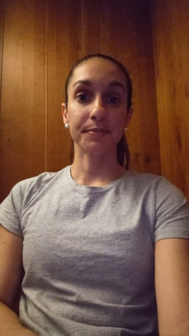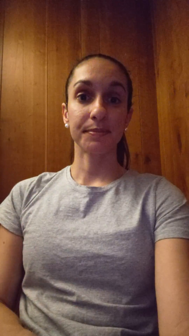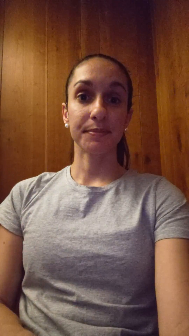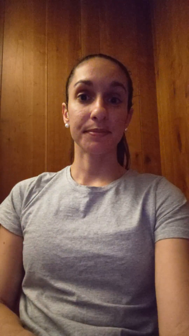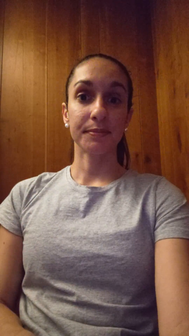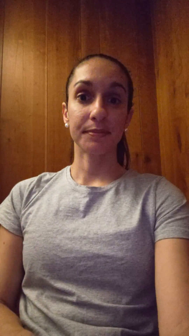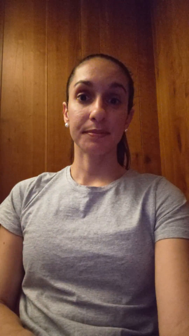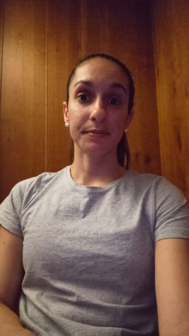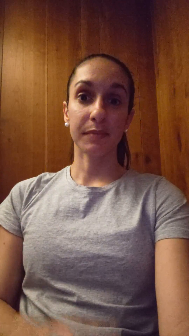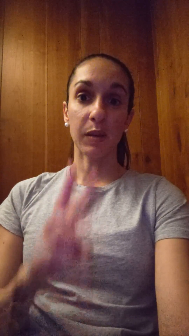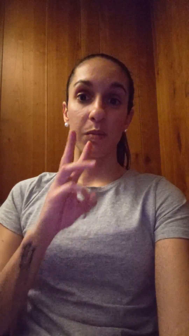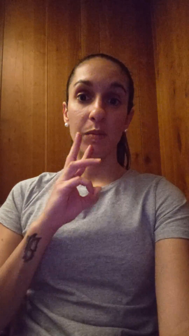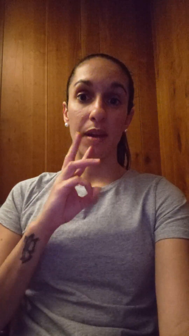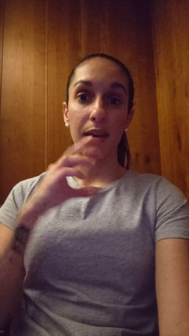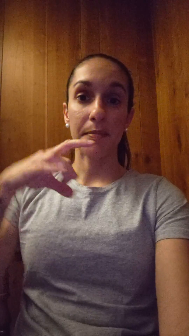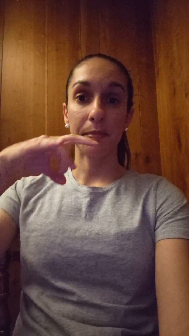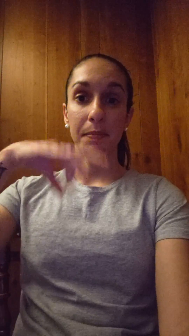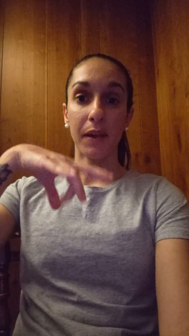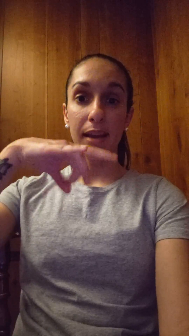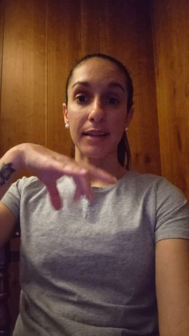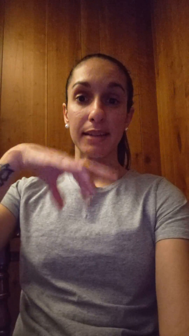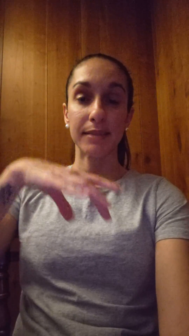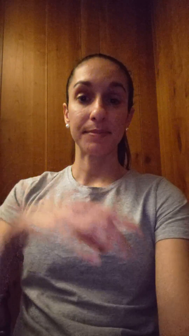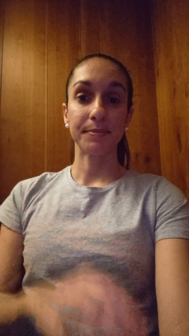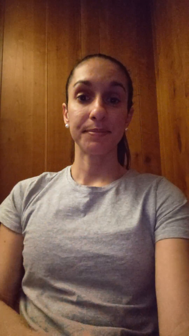melon